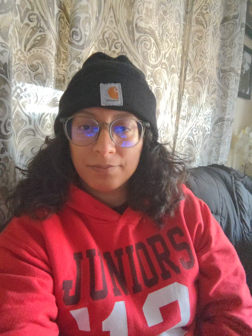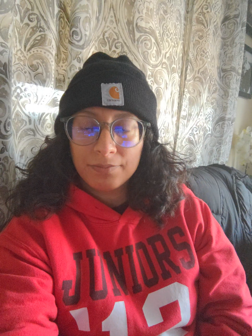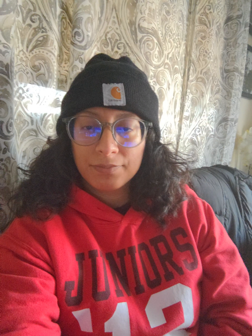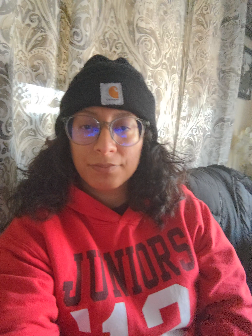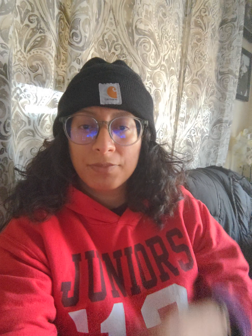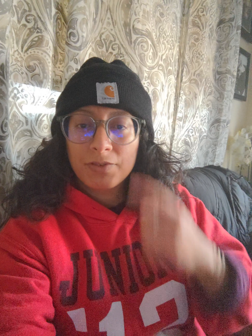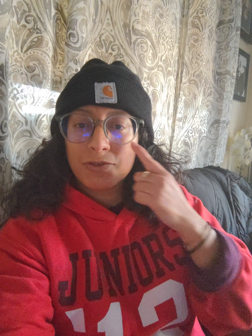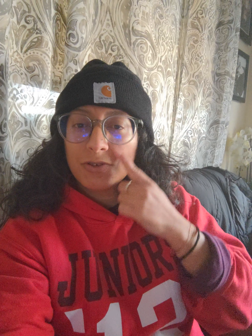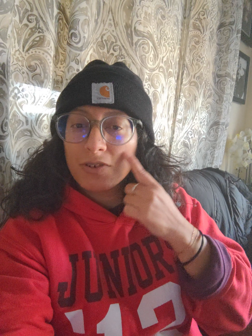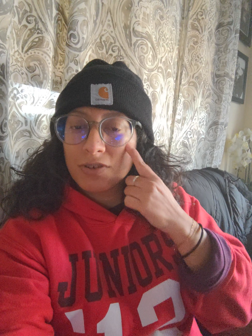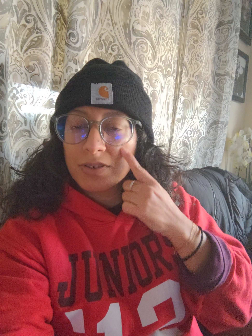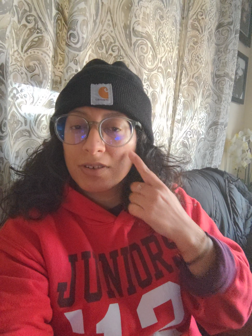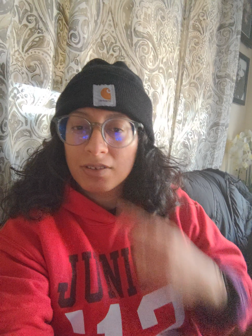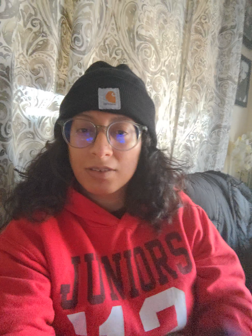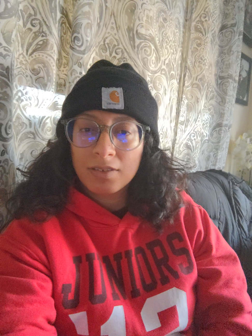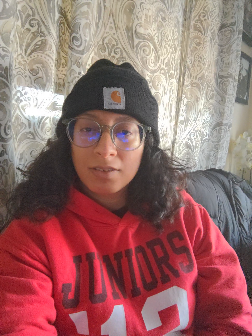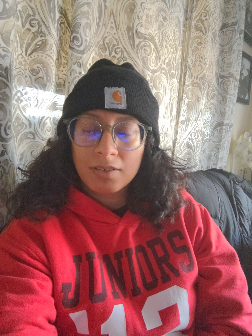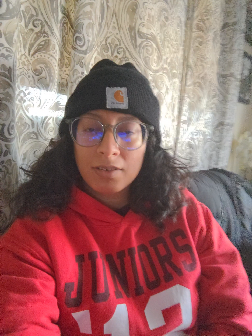cheek